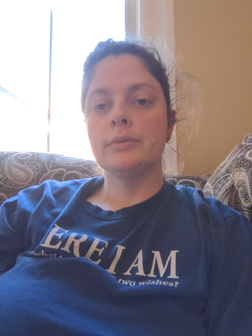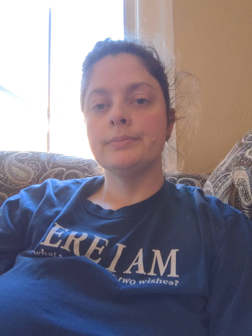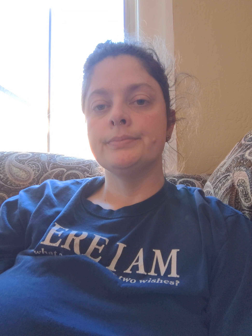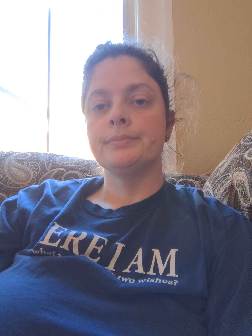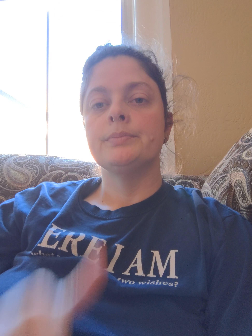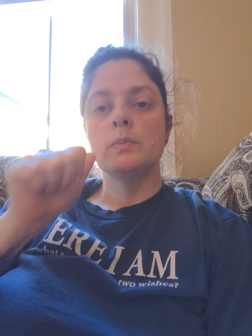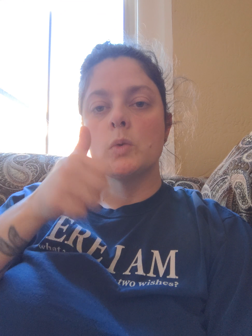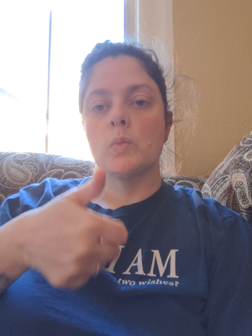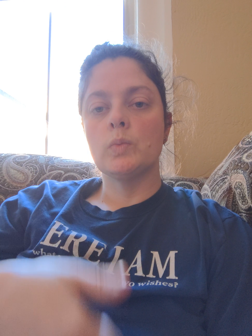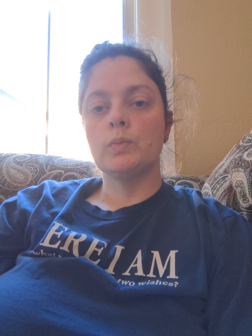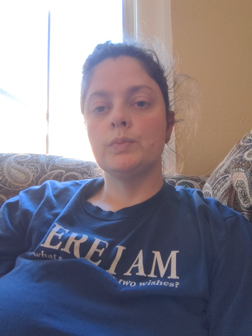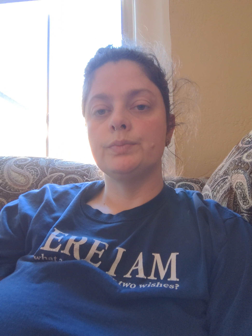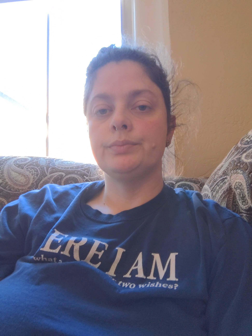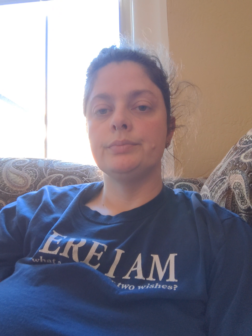tomorrow